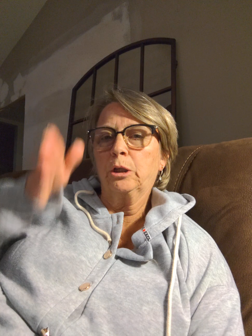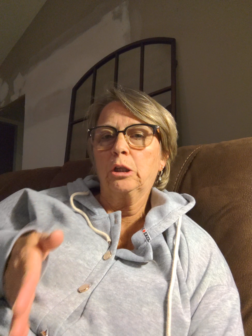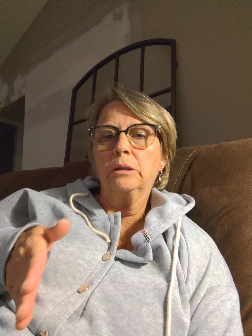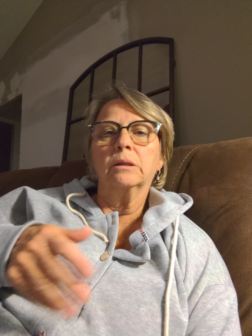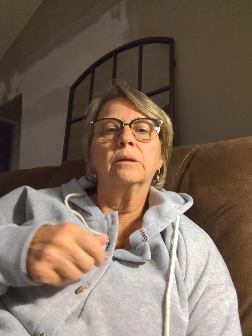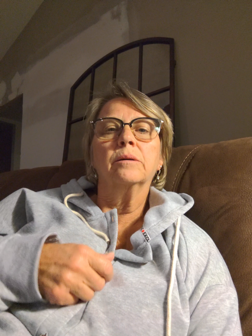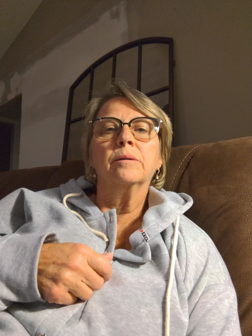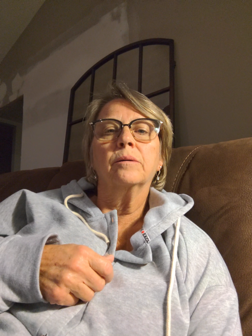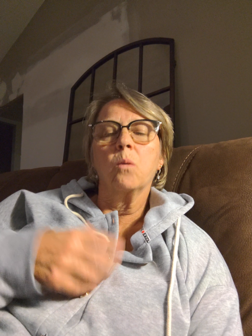person